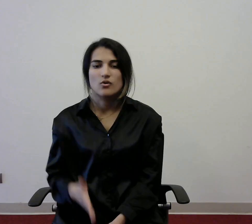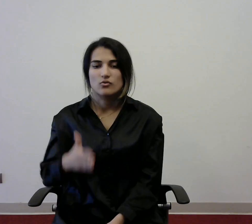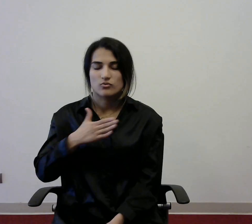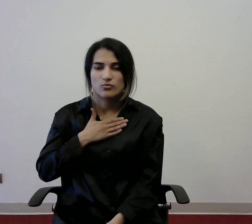mən